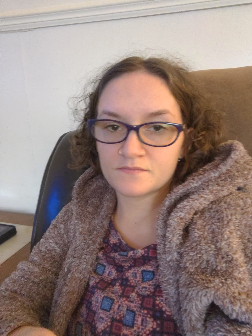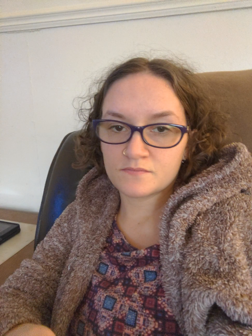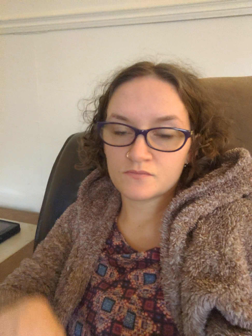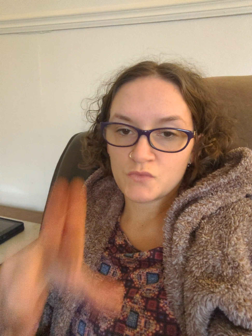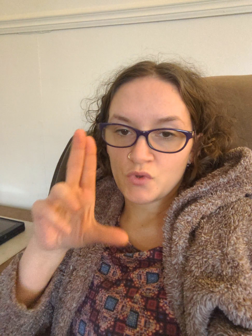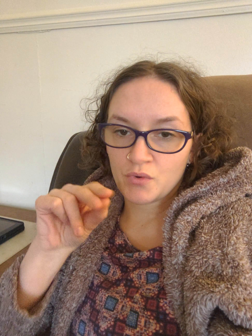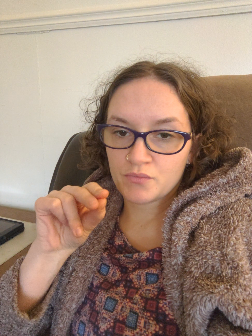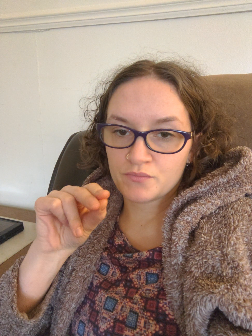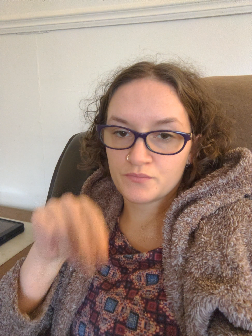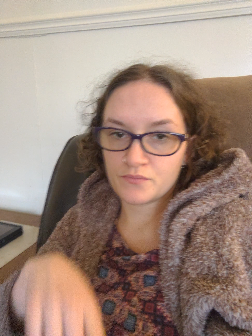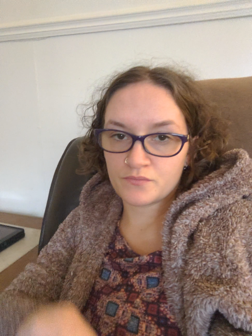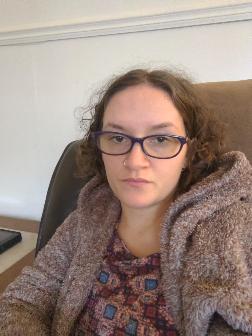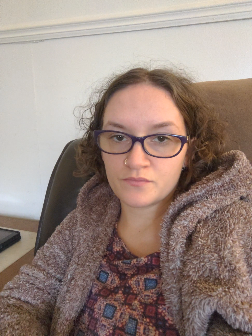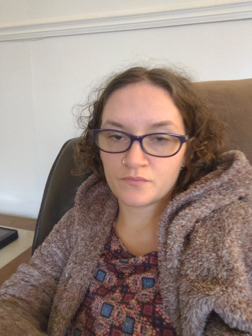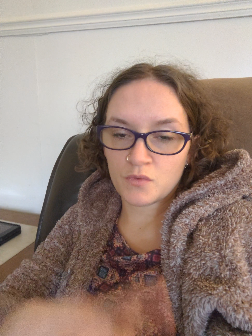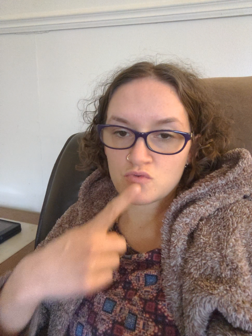no